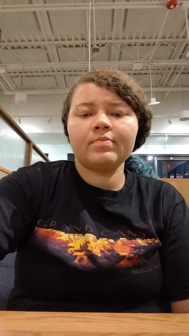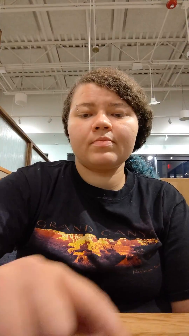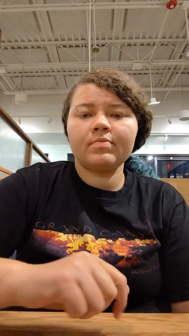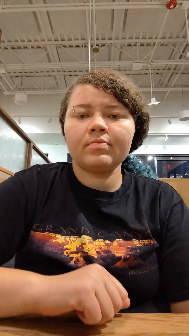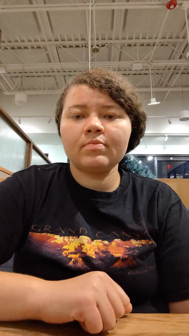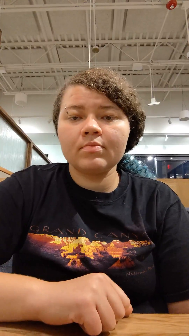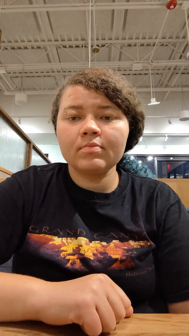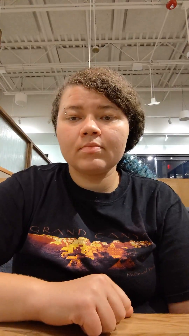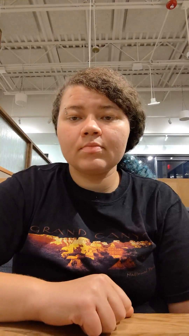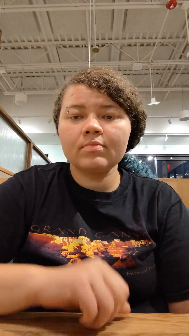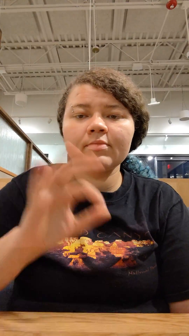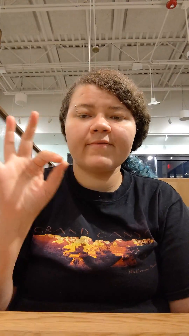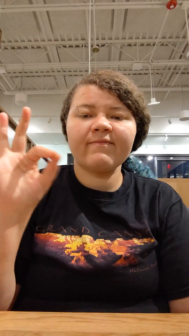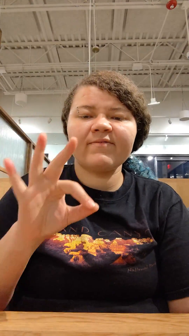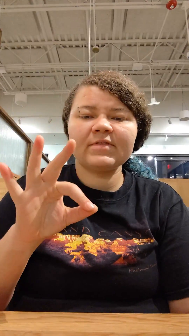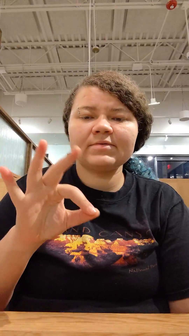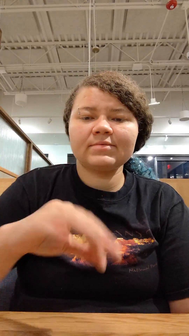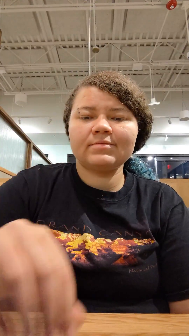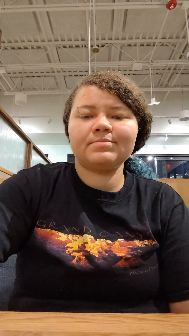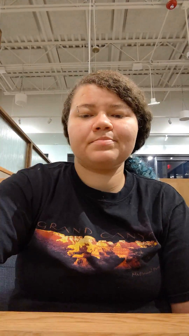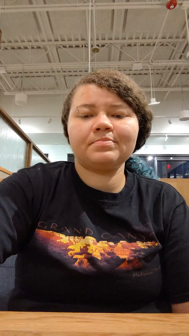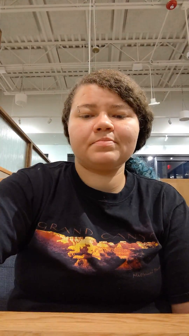fit